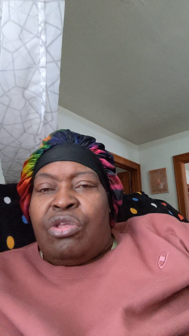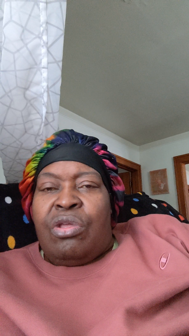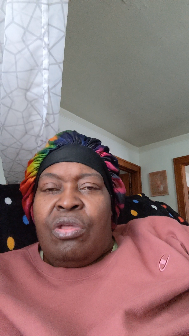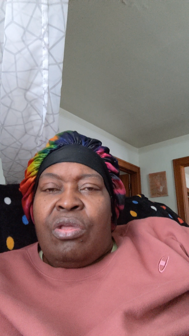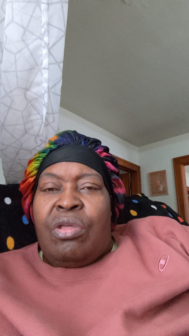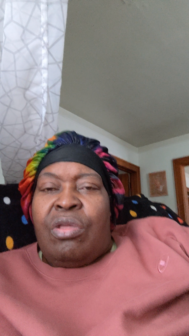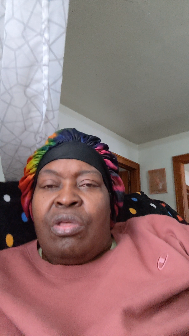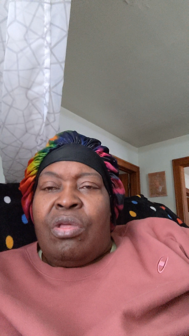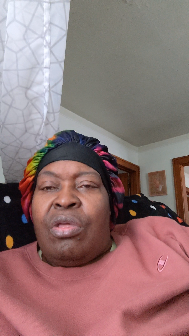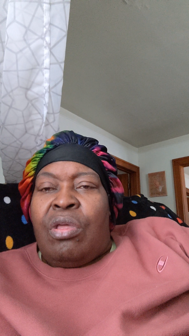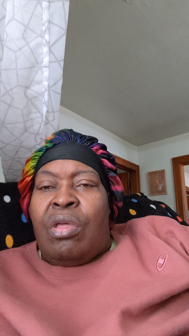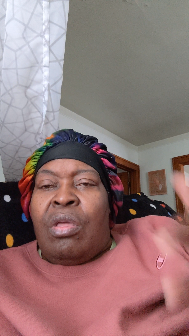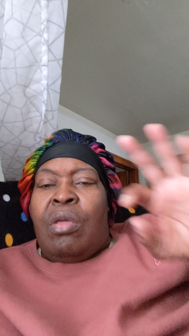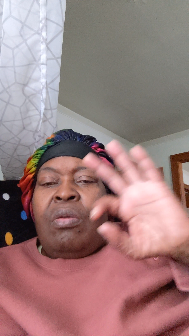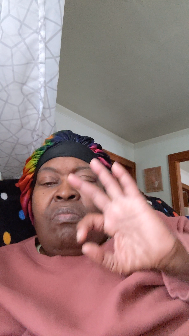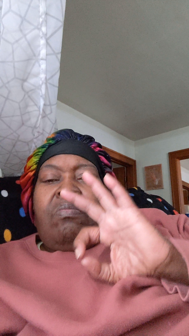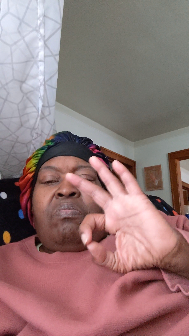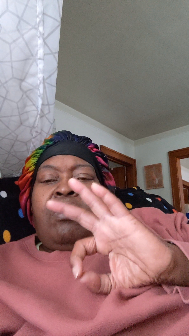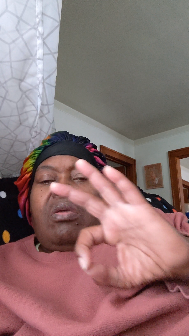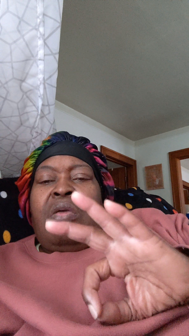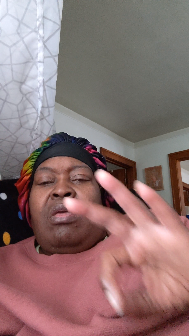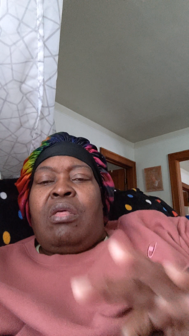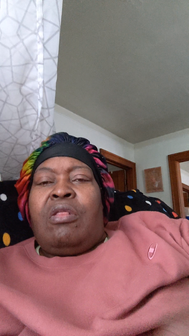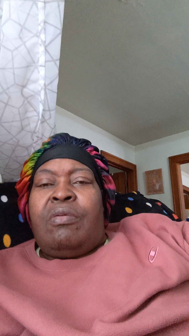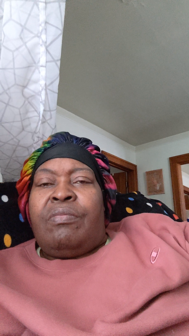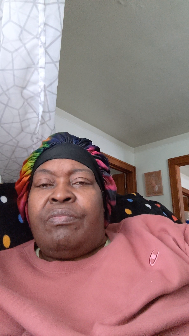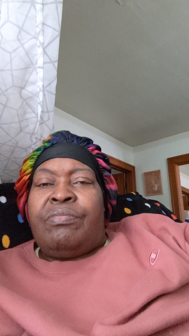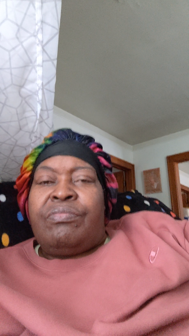button